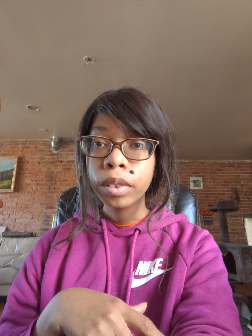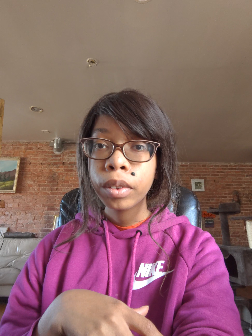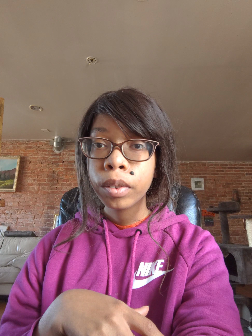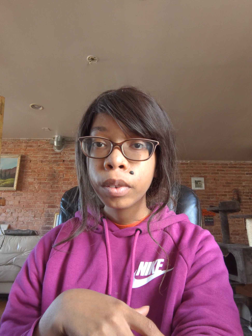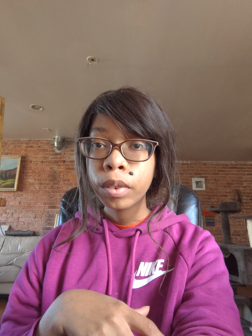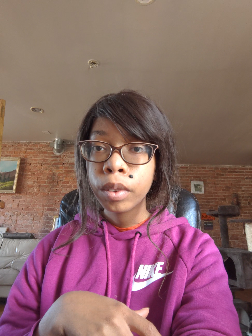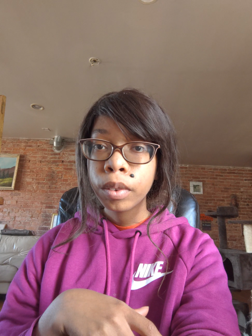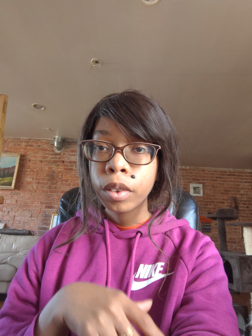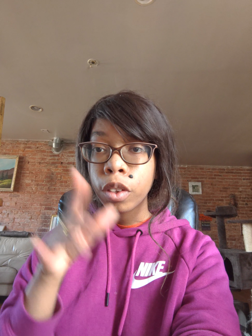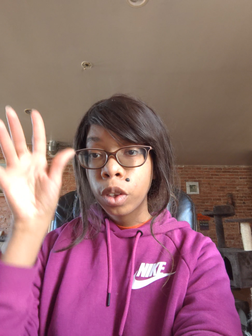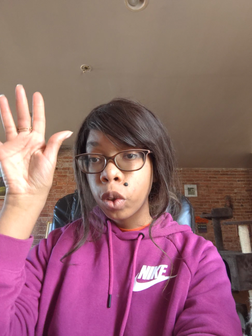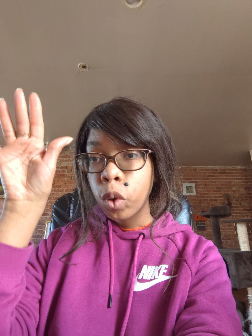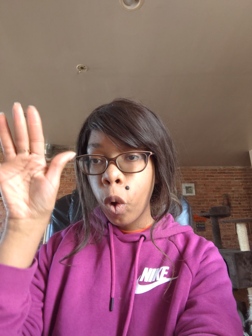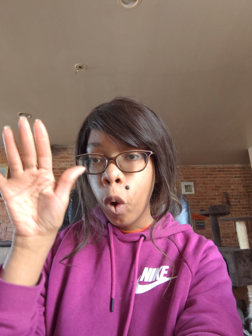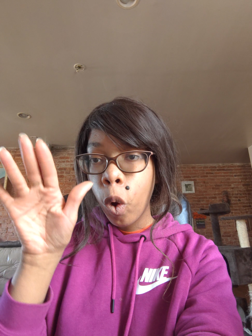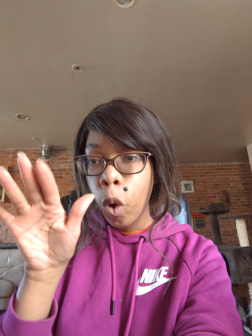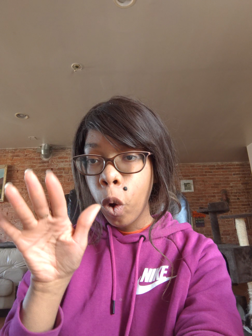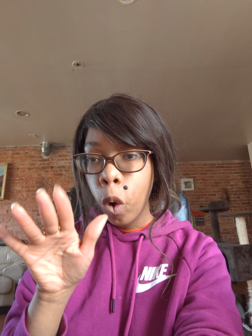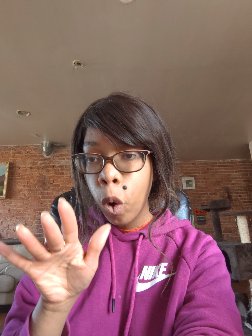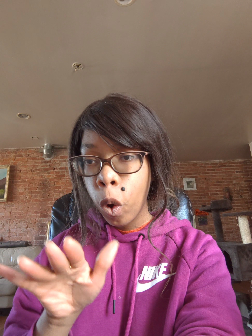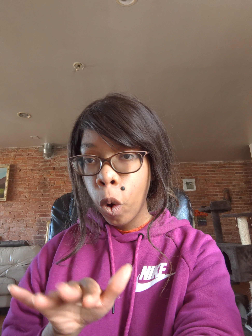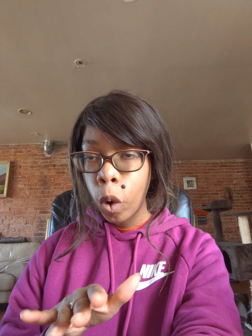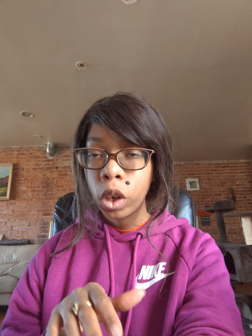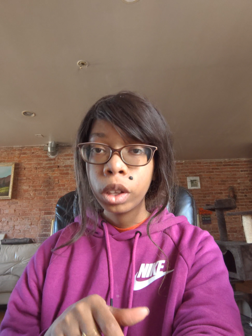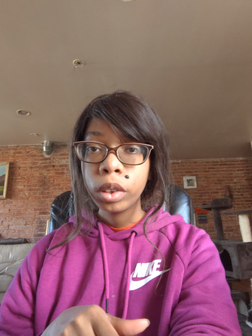snow